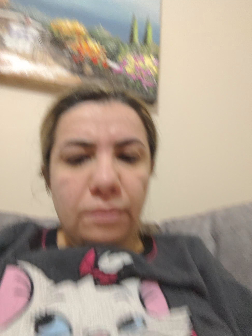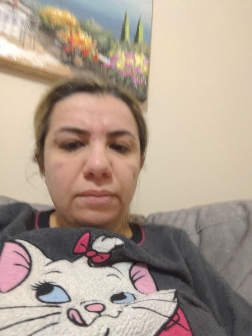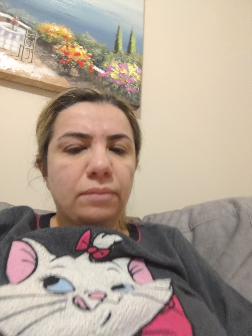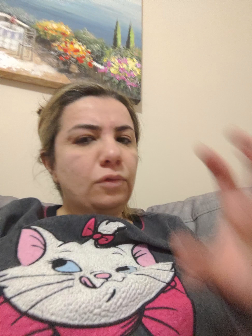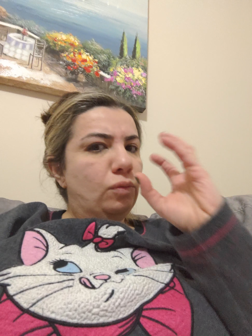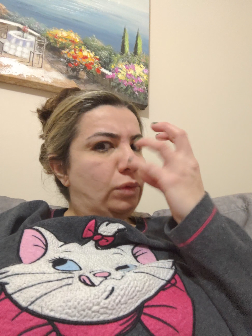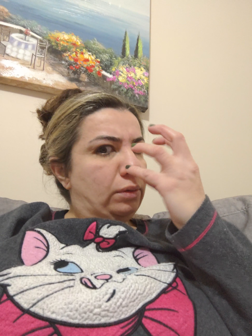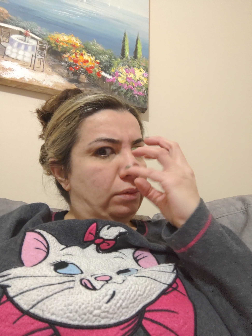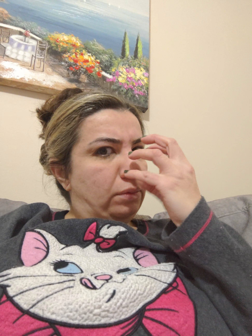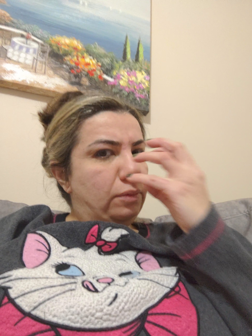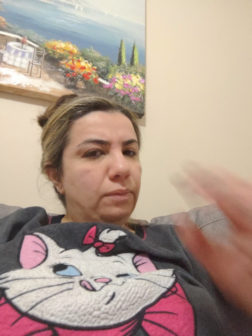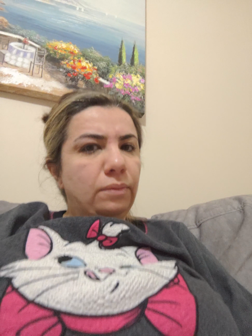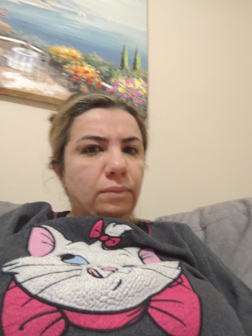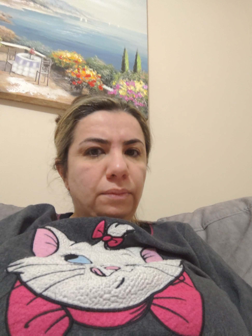clown